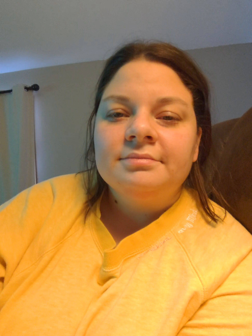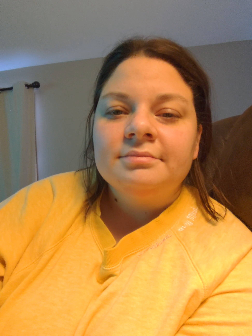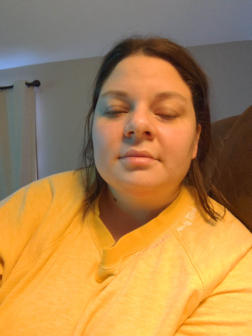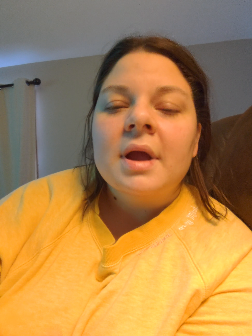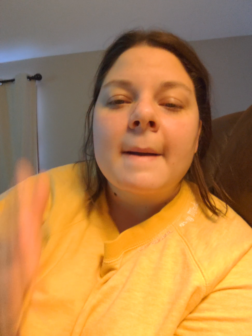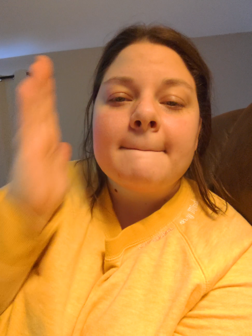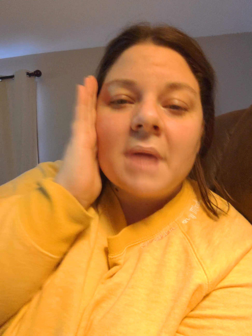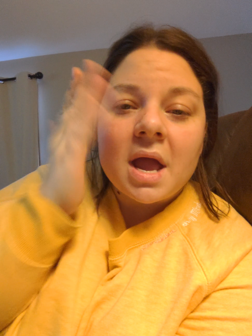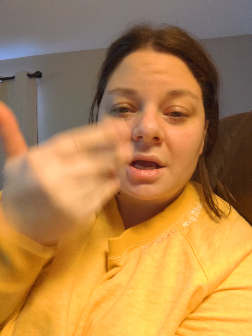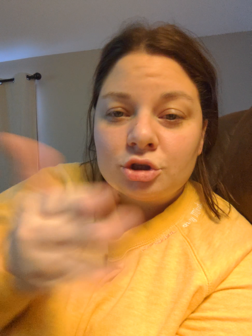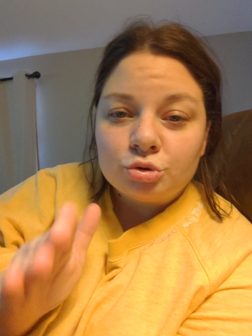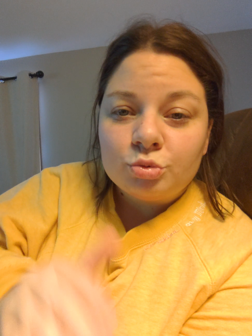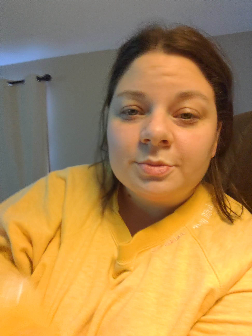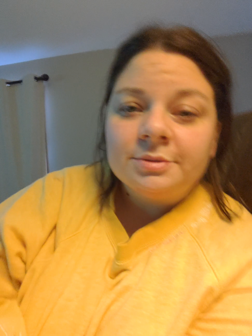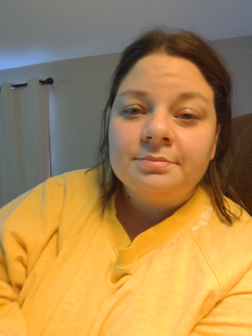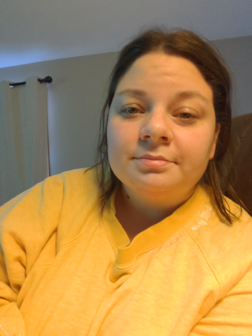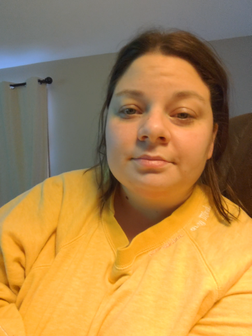bedroom